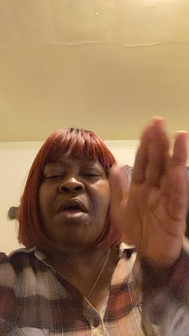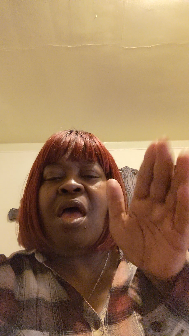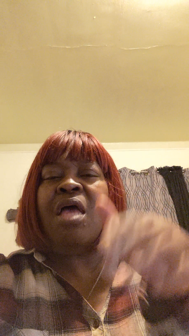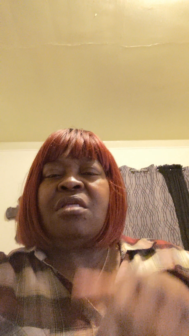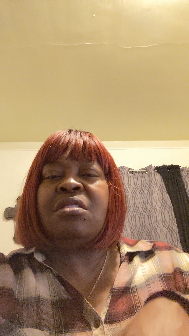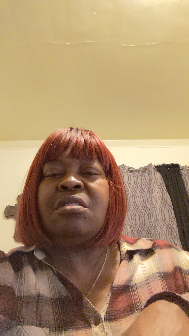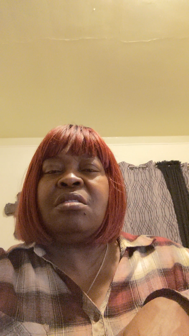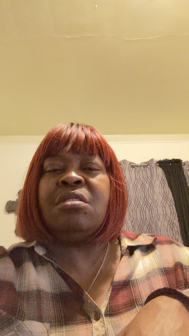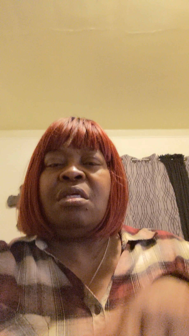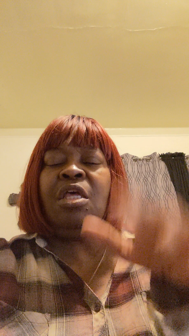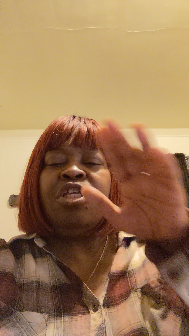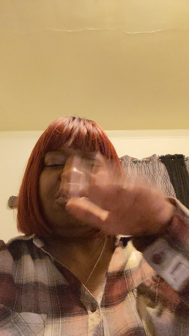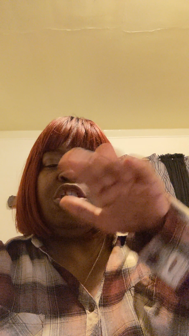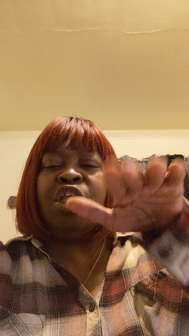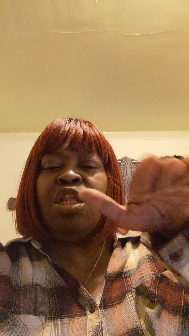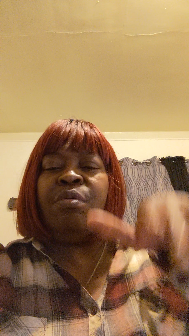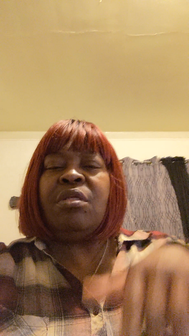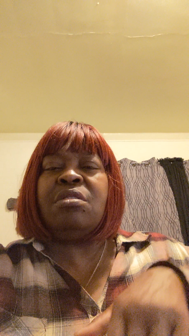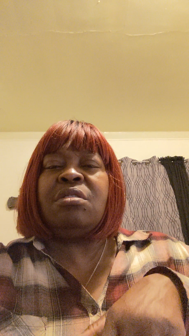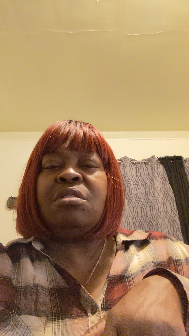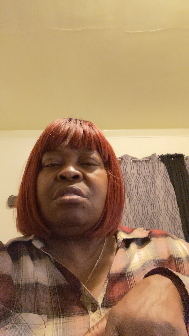children